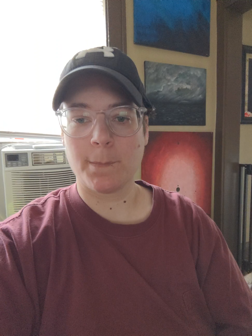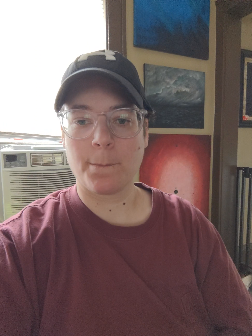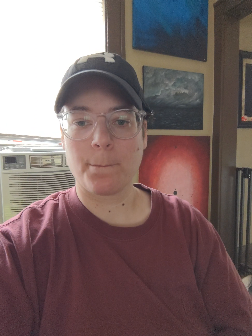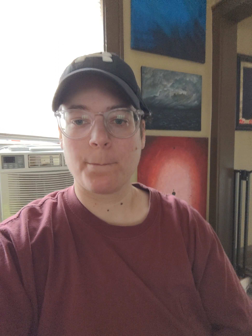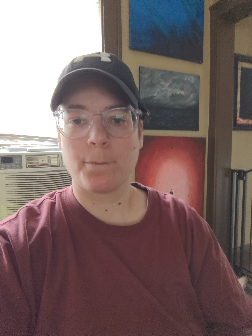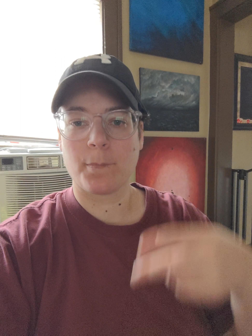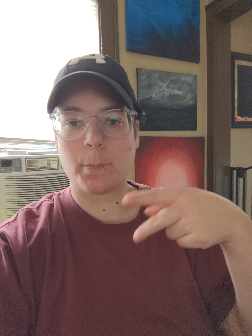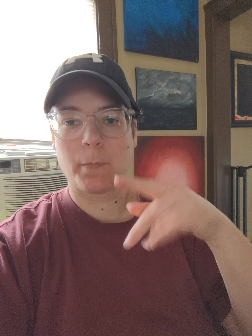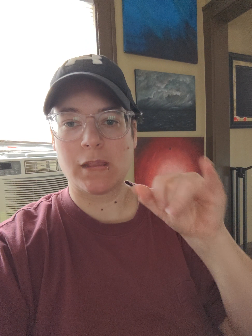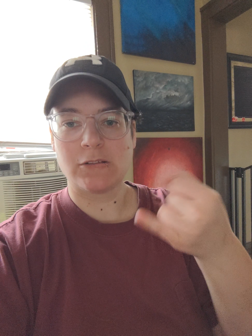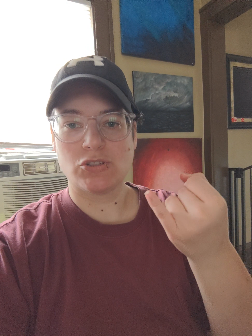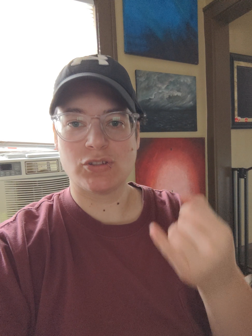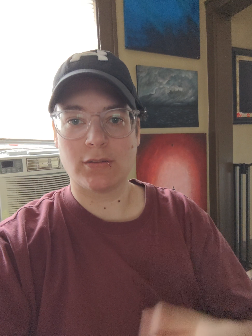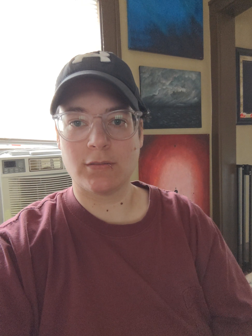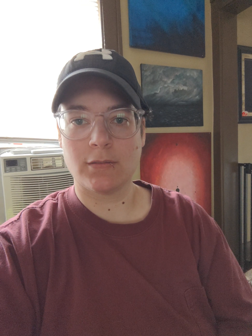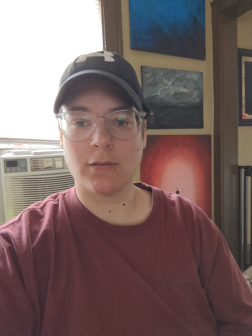pajamas